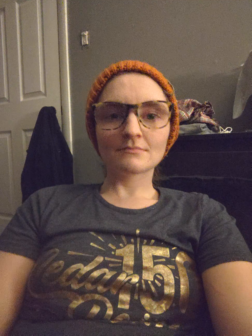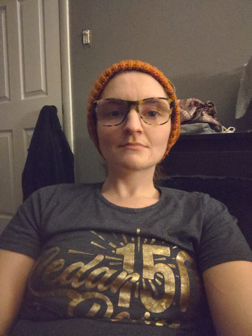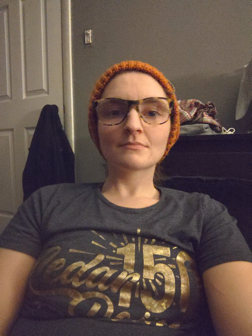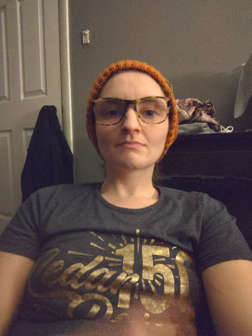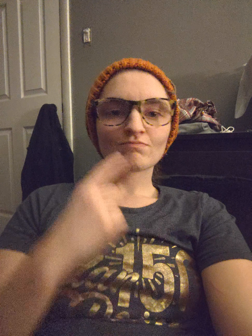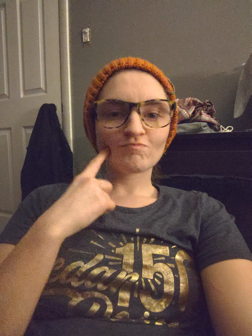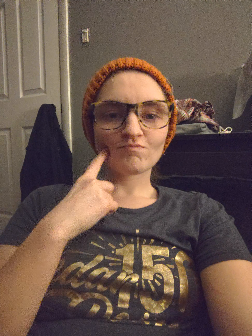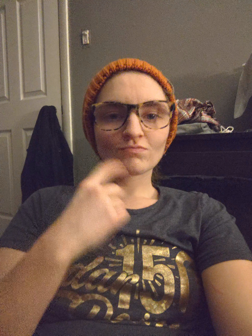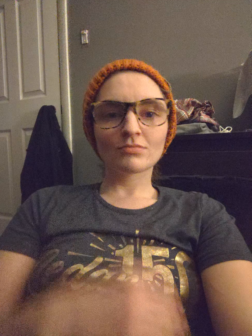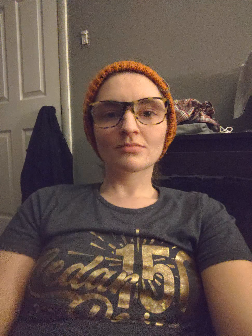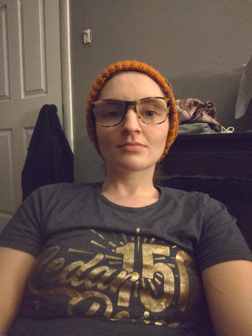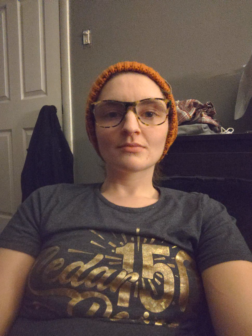cheek